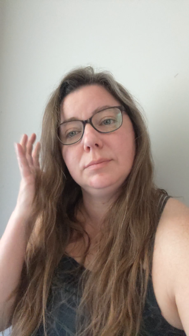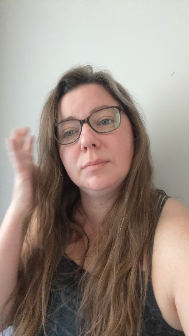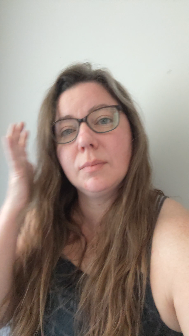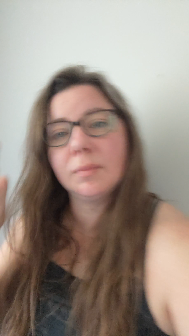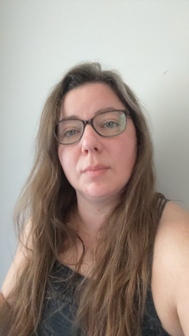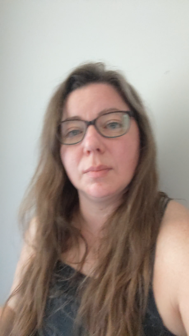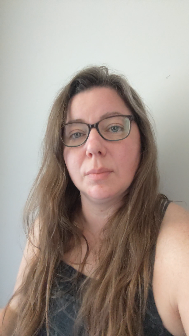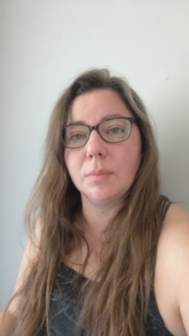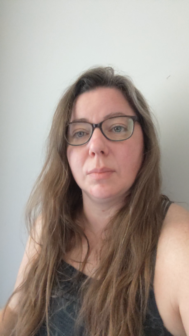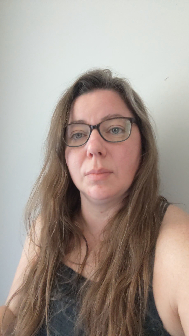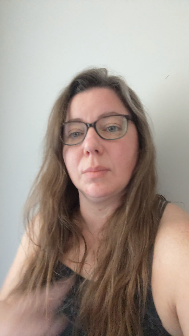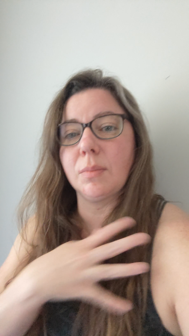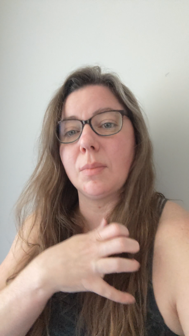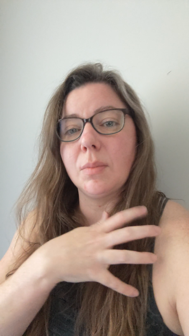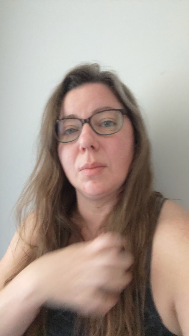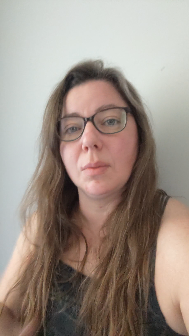bear